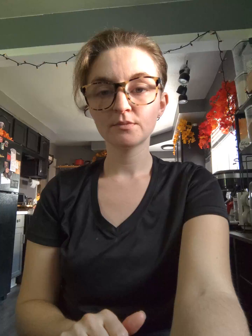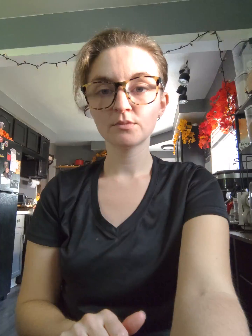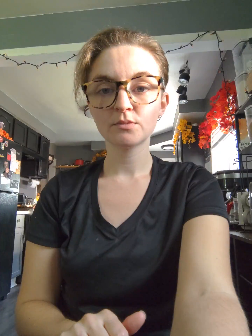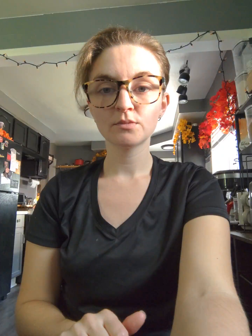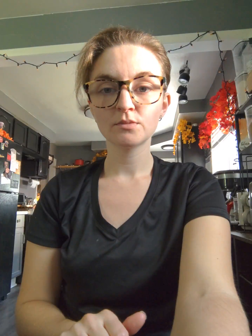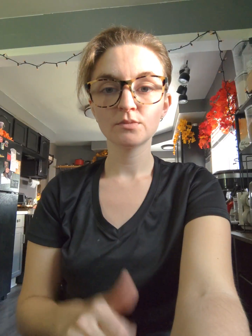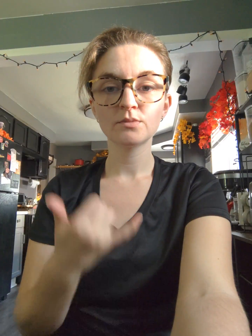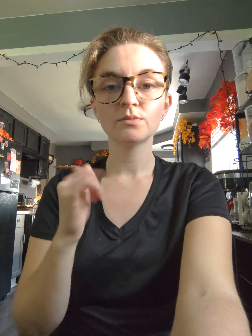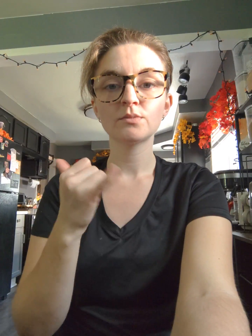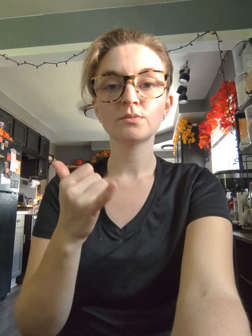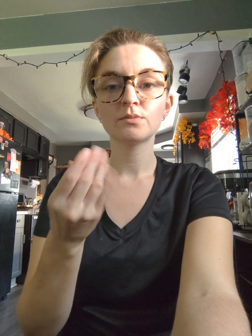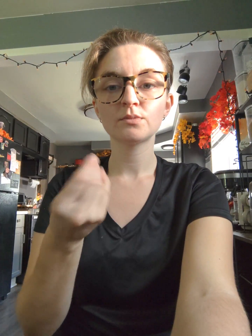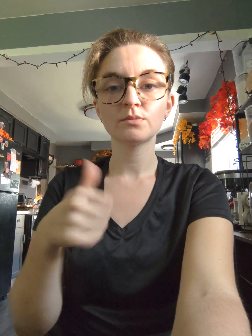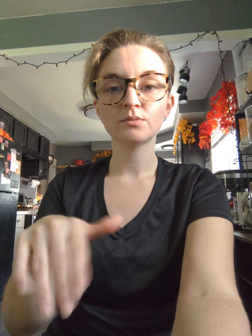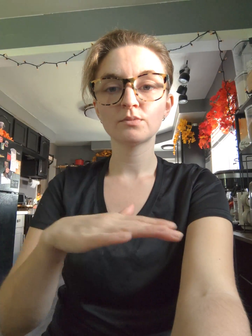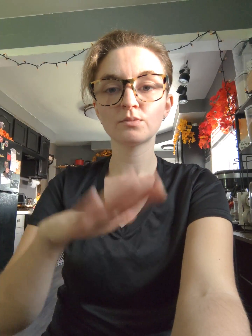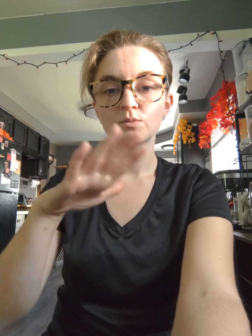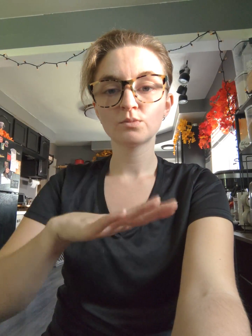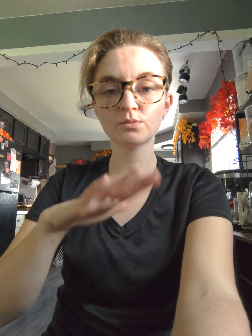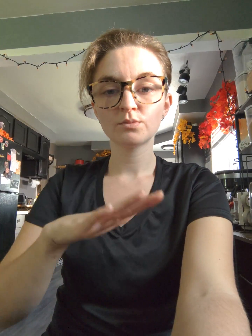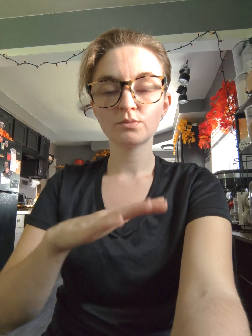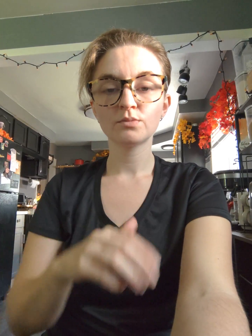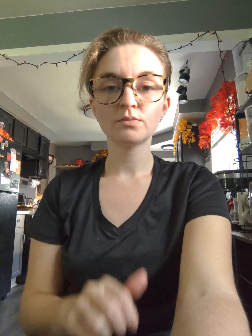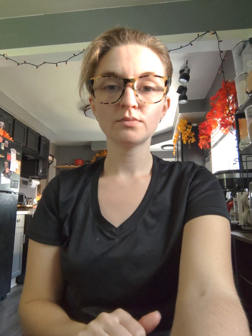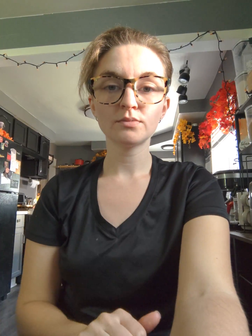playground